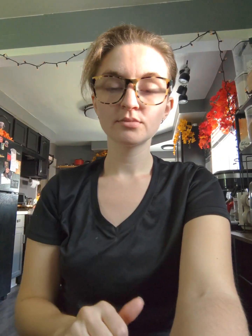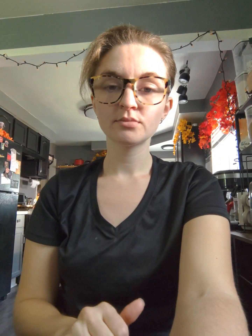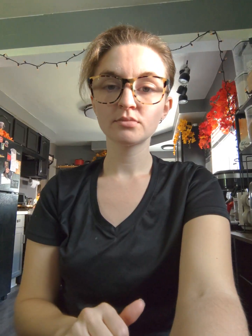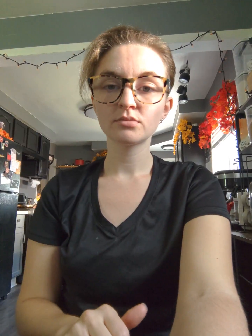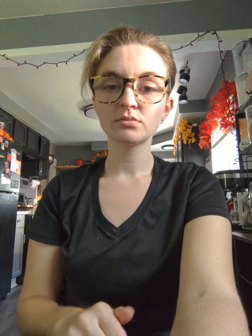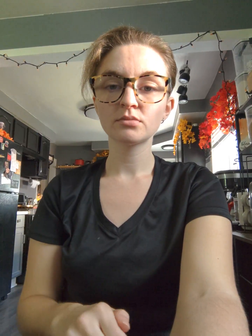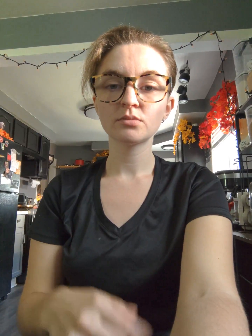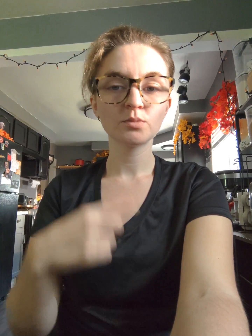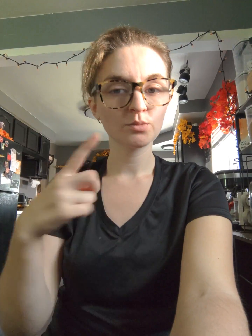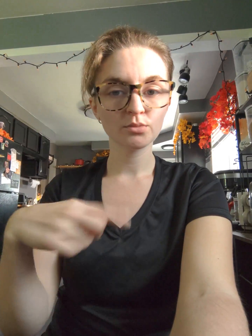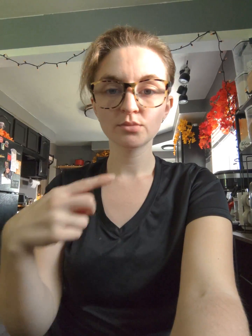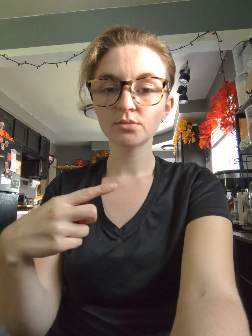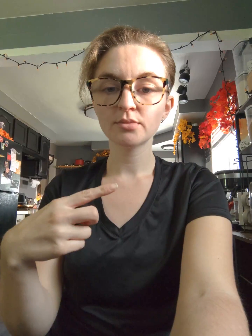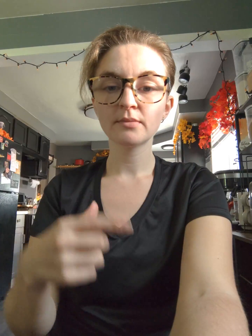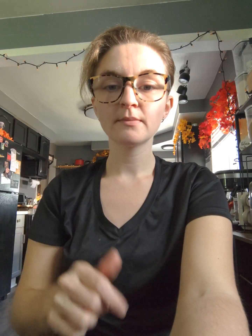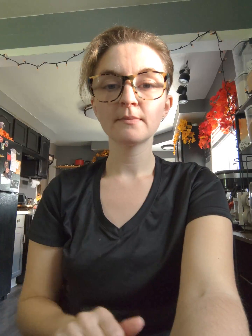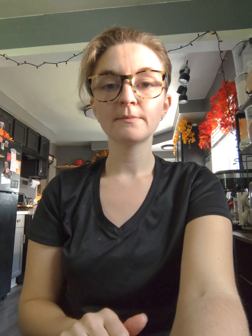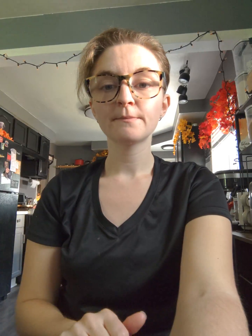about